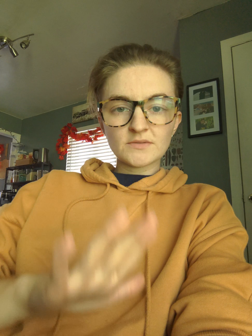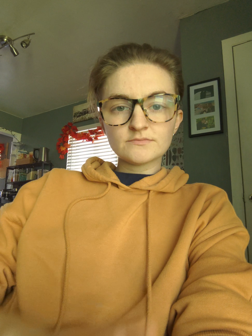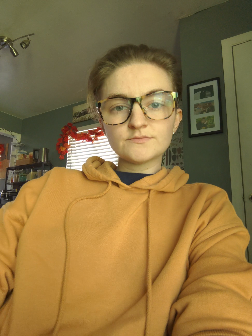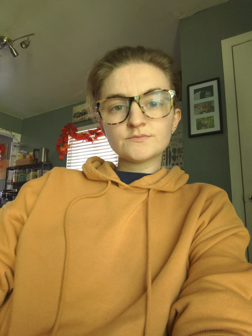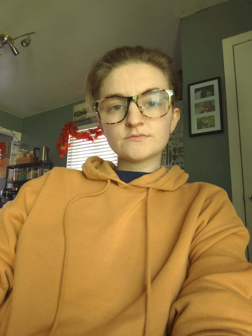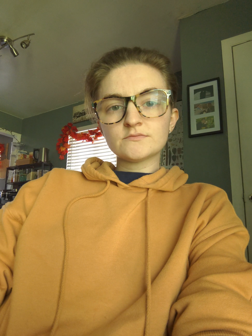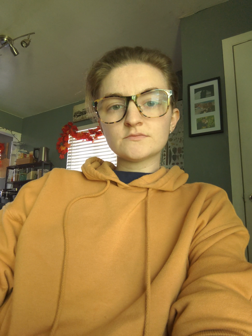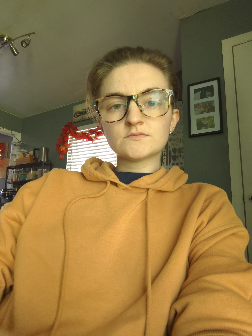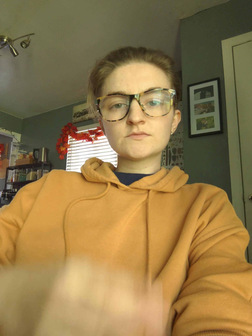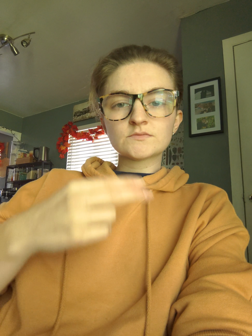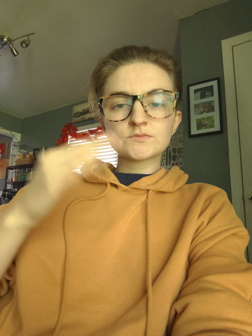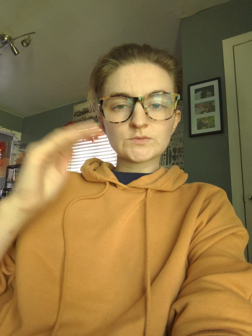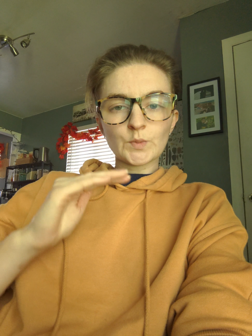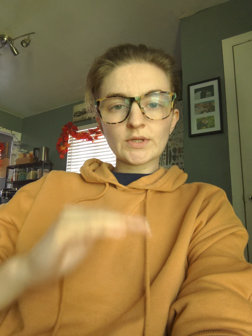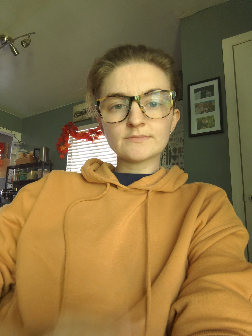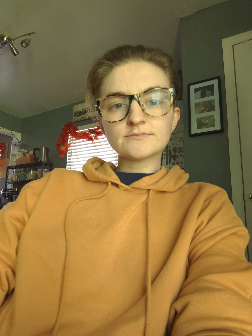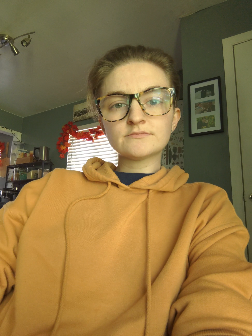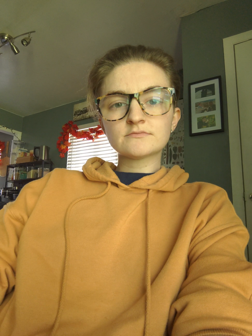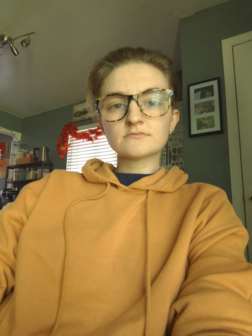short